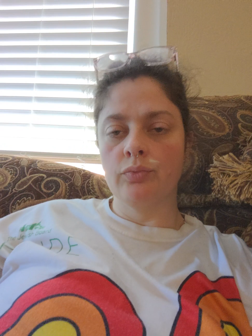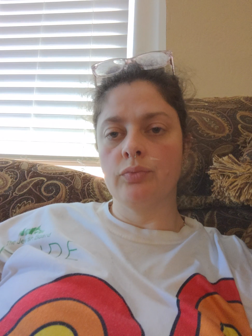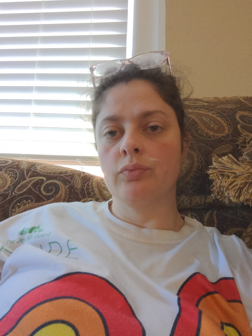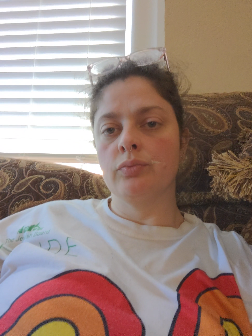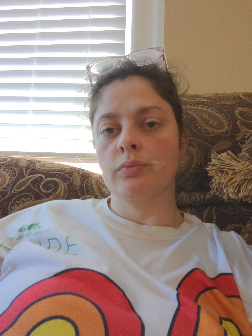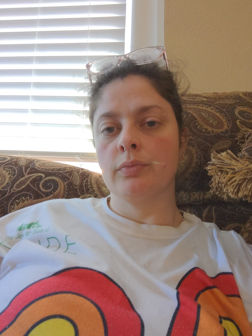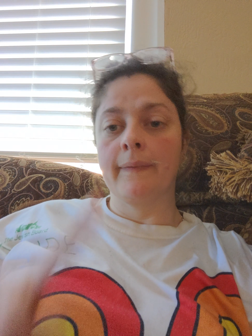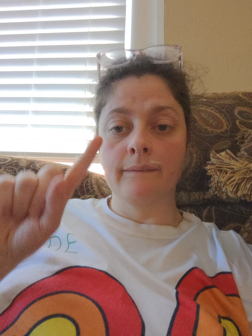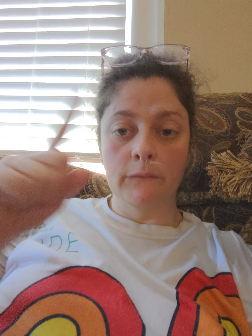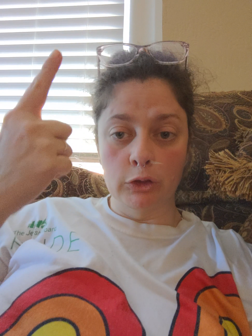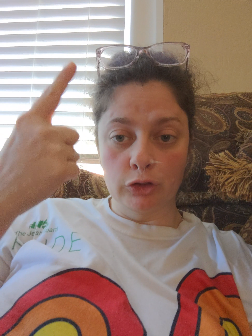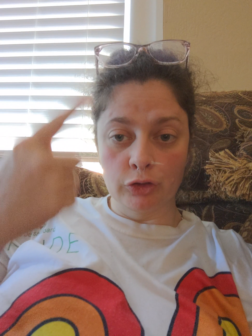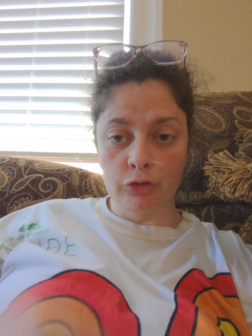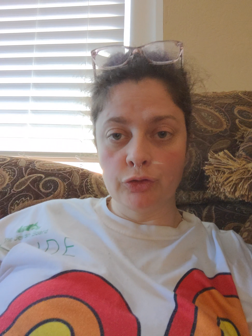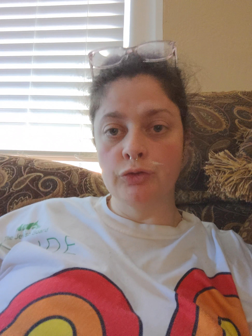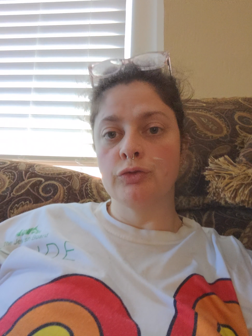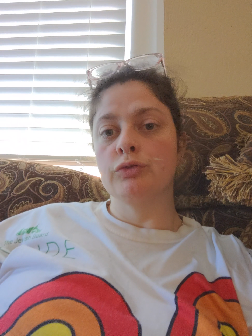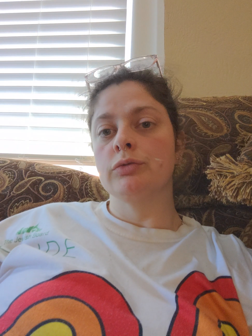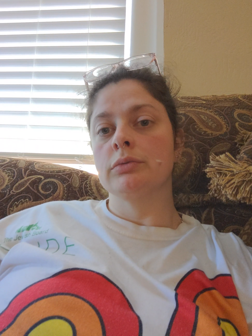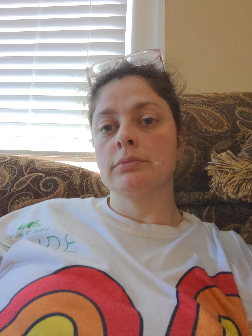first